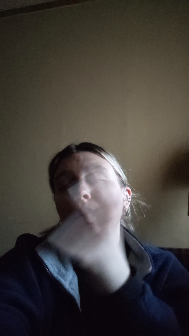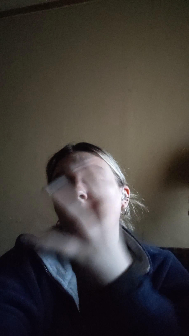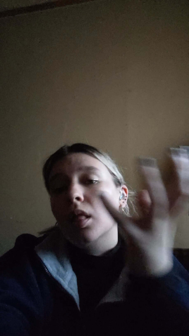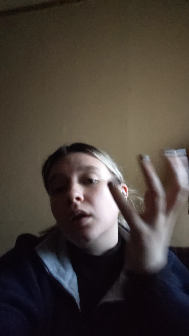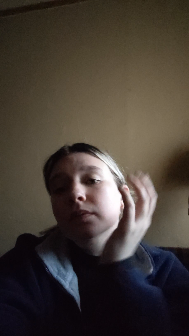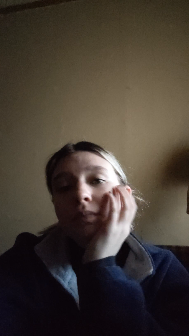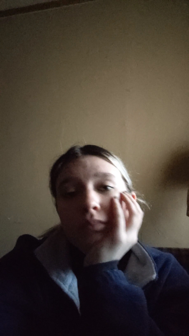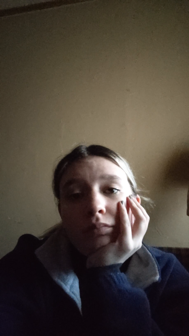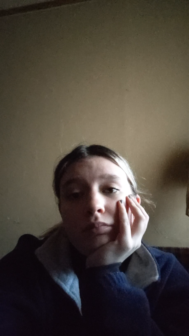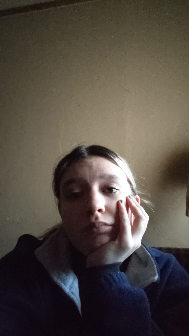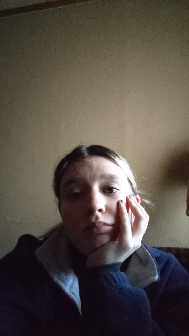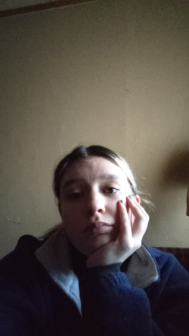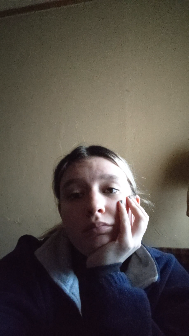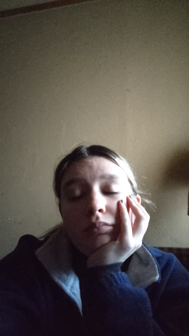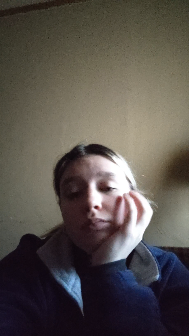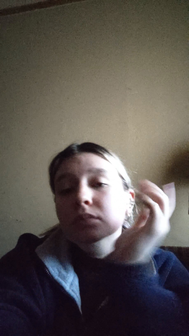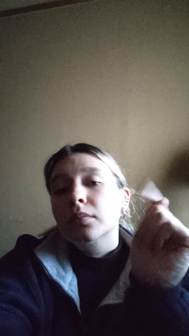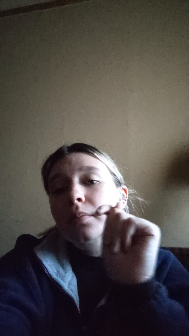bathroom